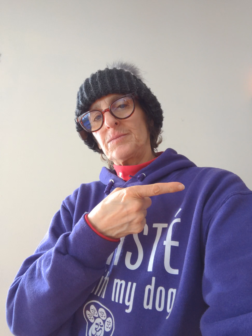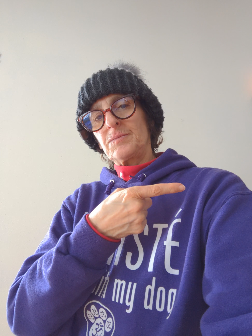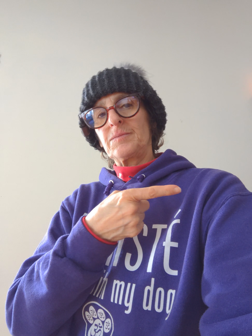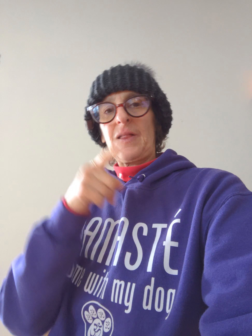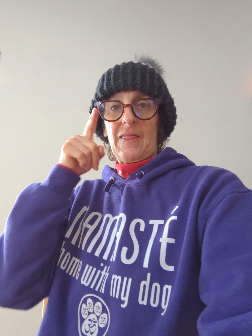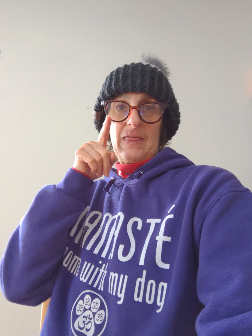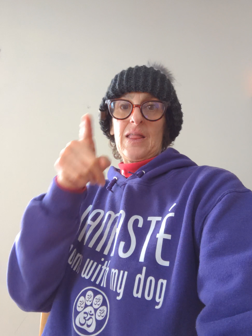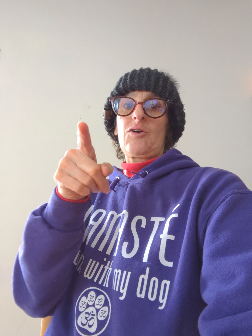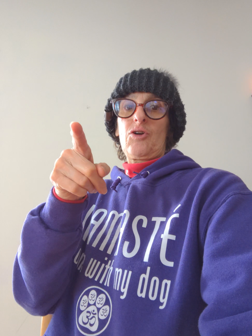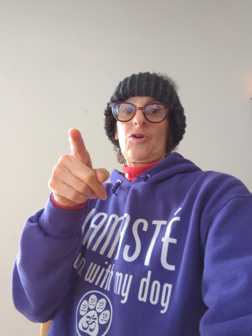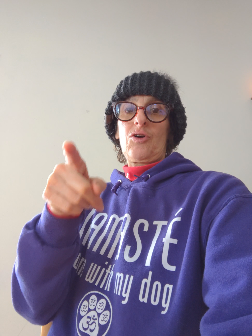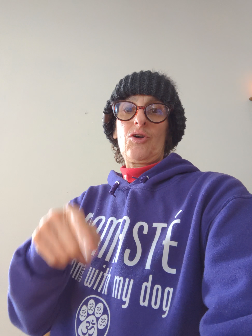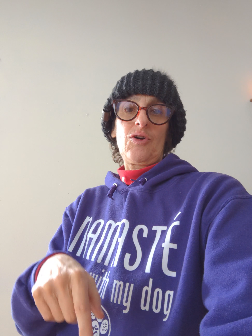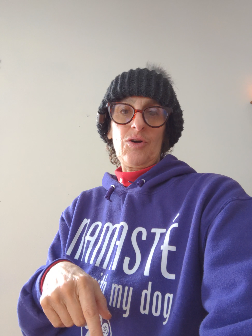there